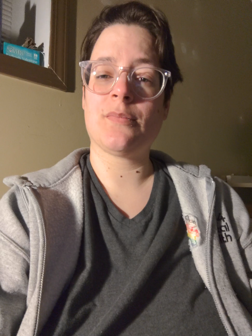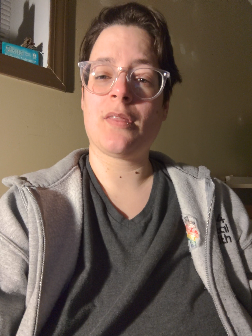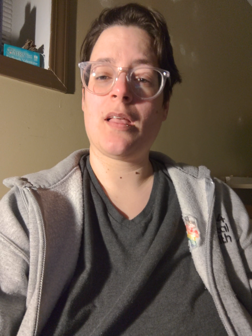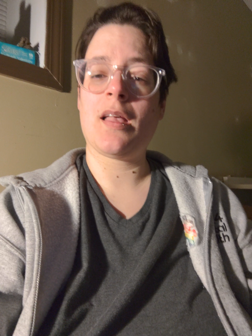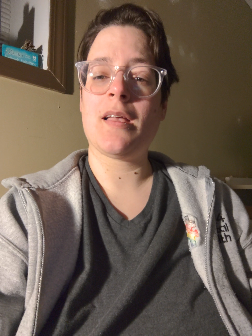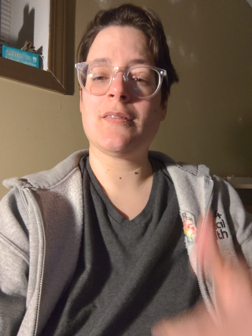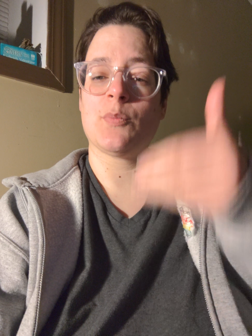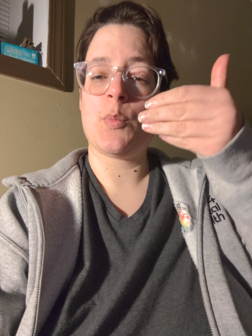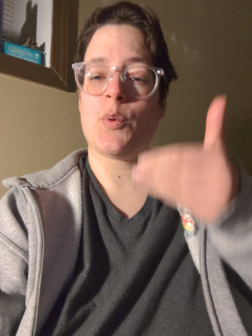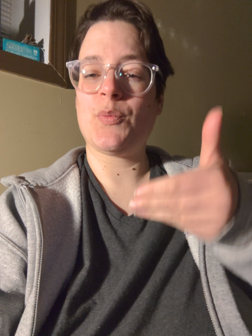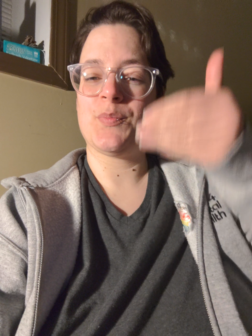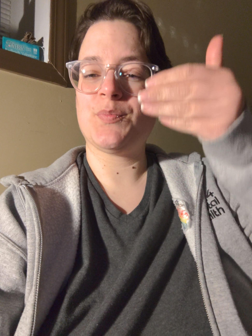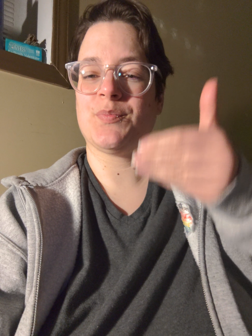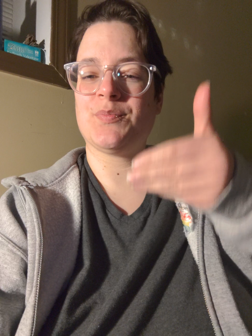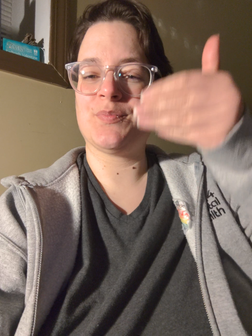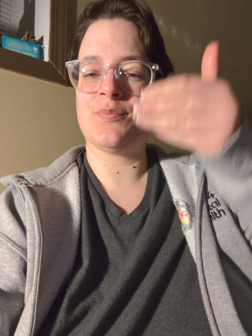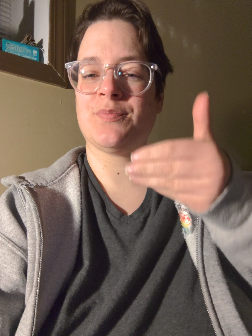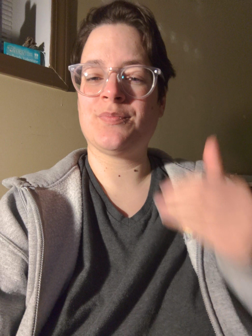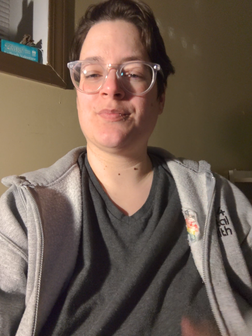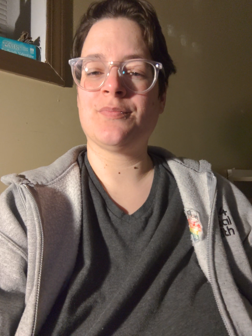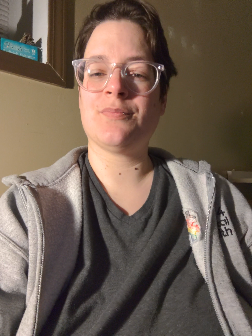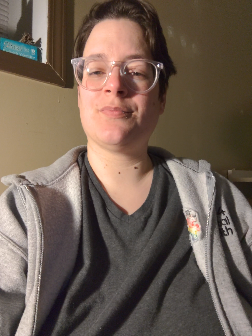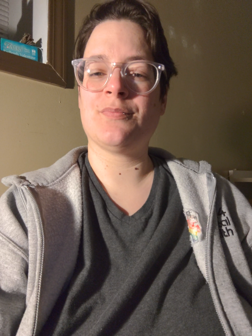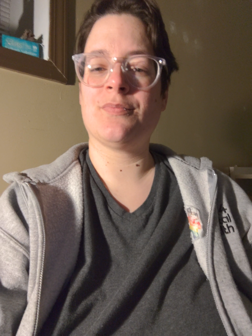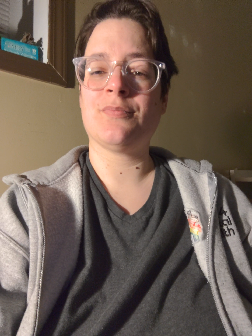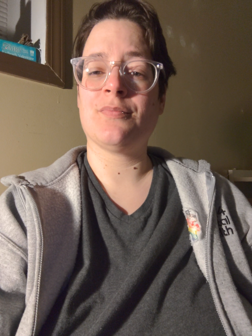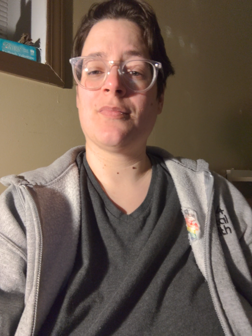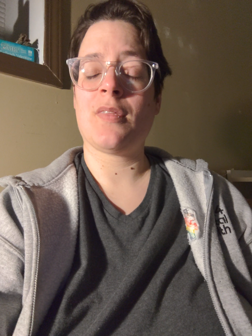window